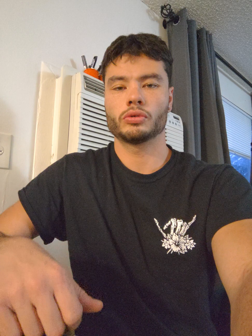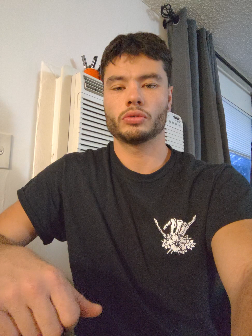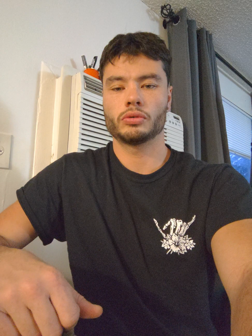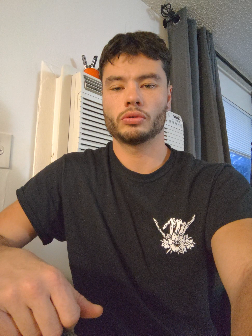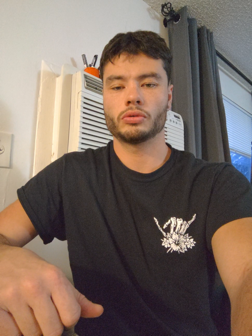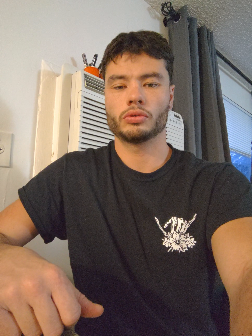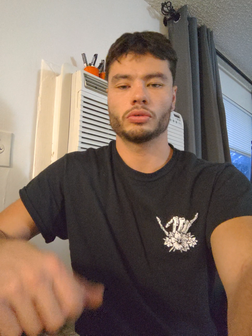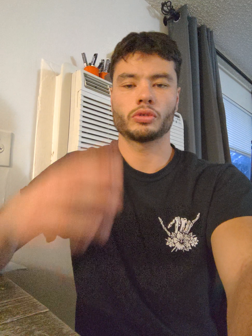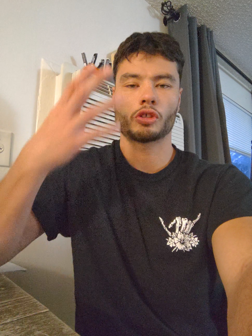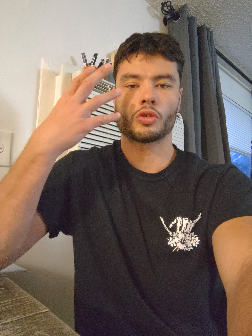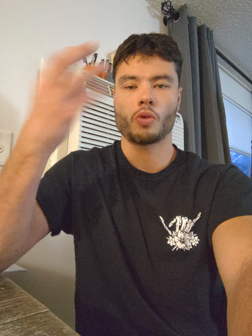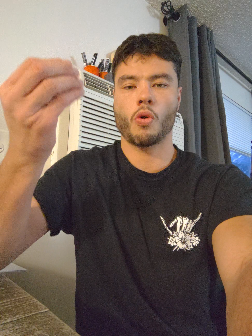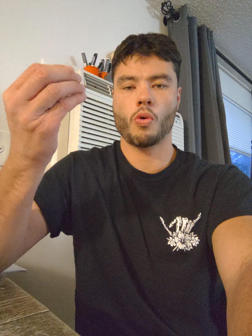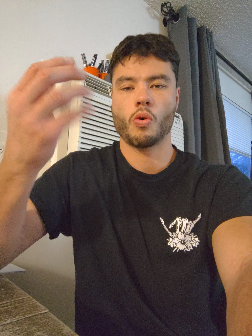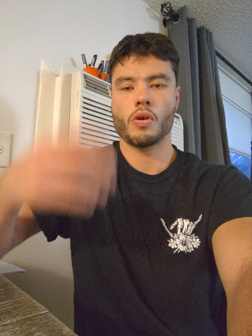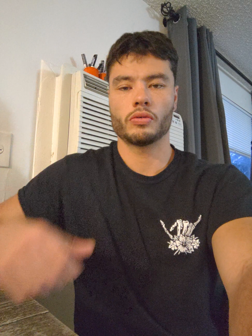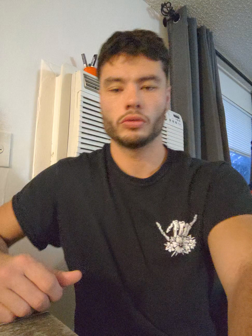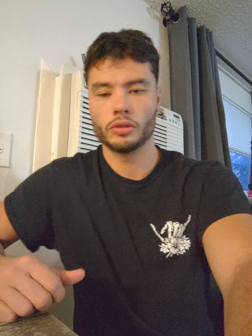go